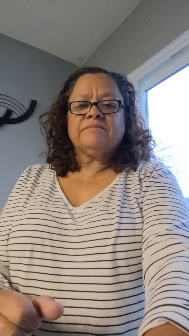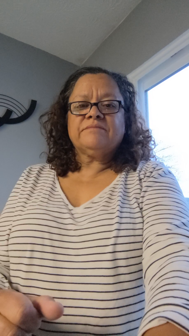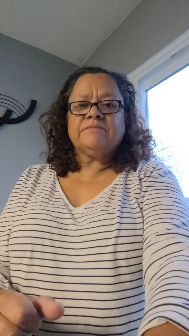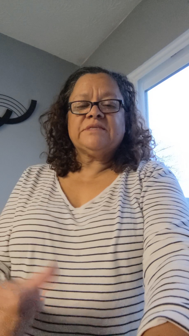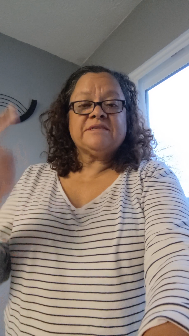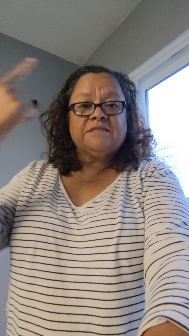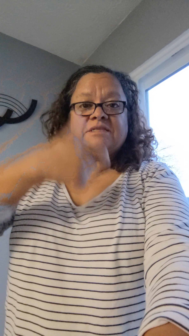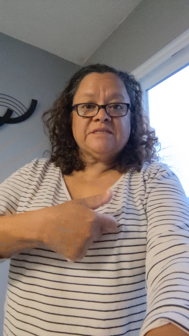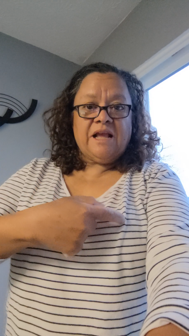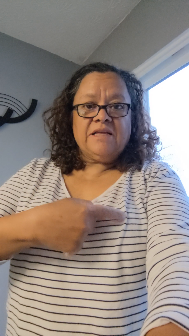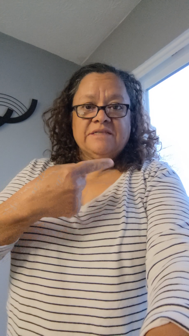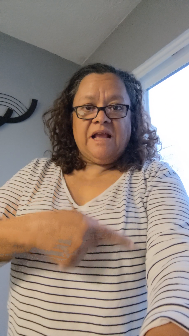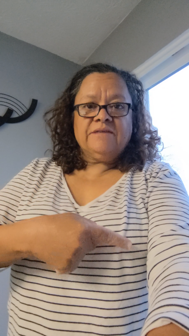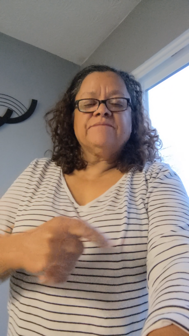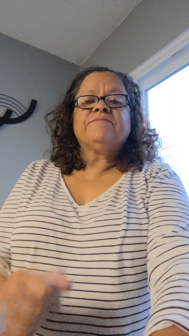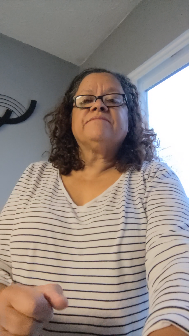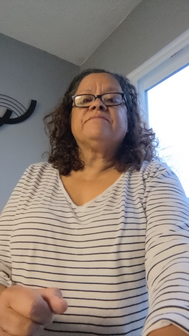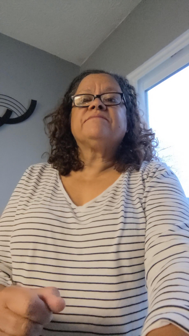day